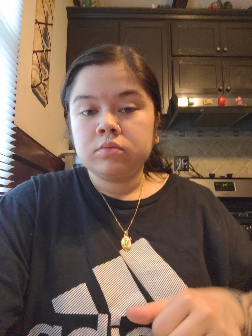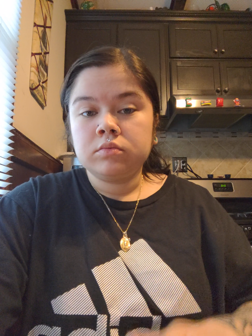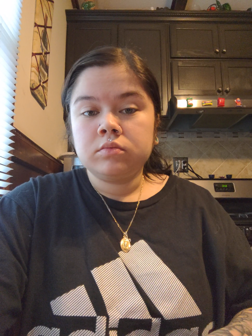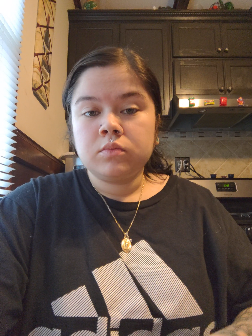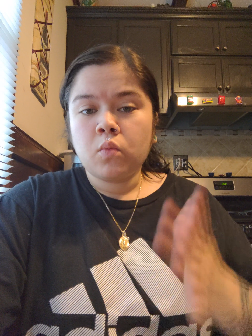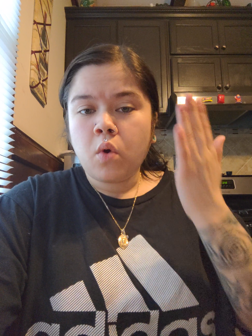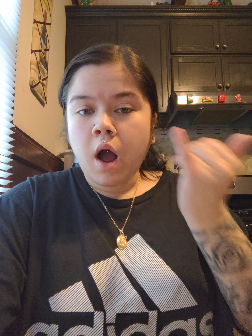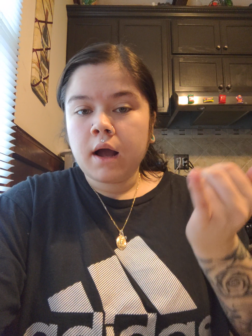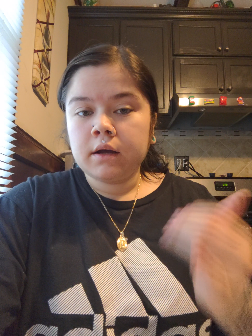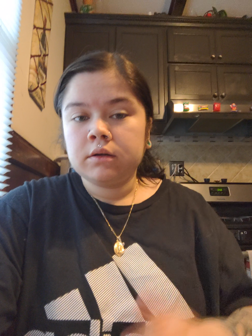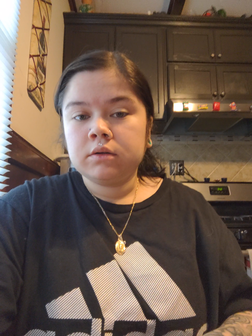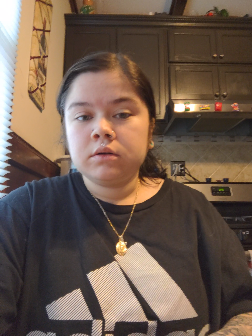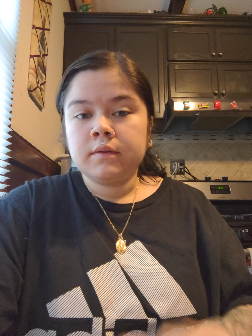why